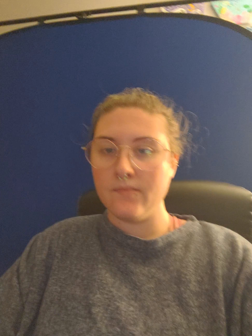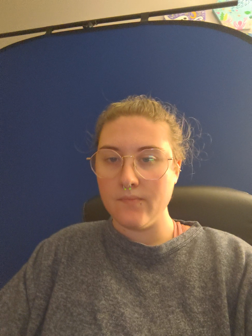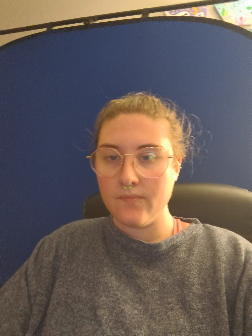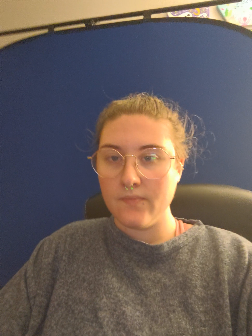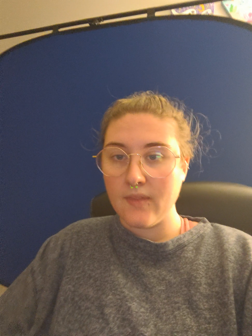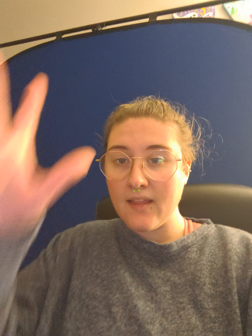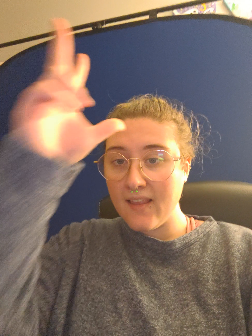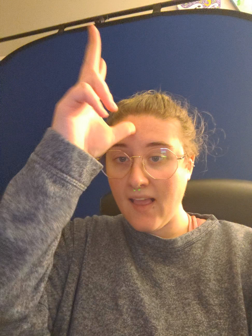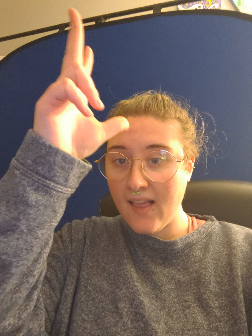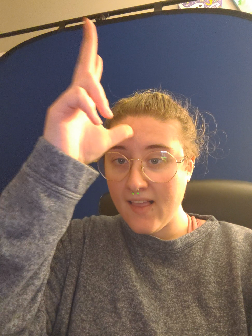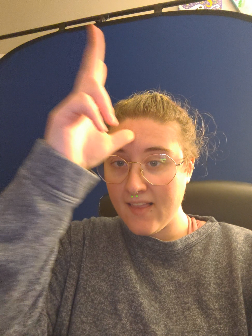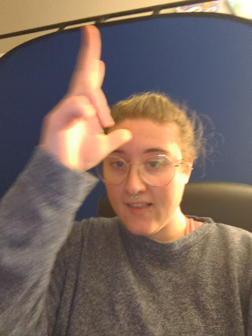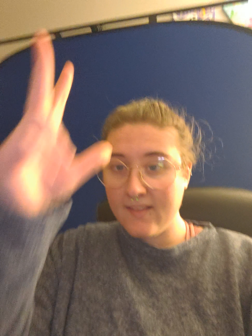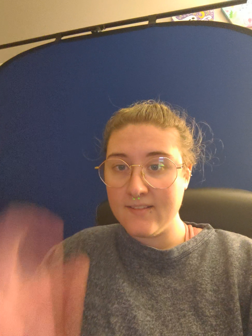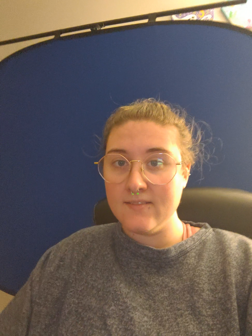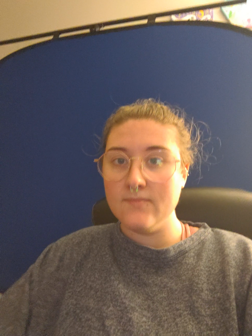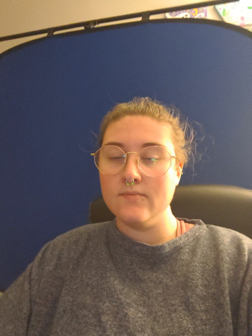hen